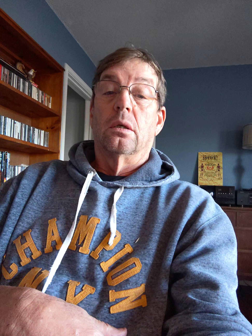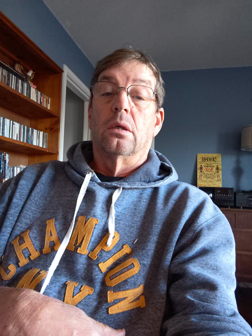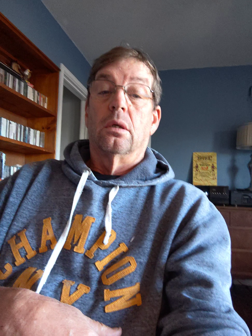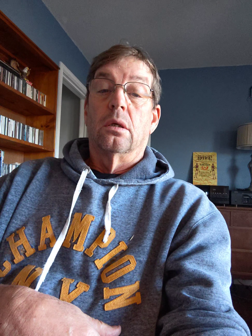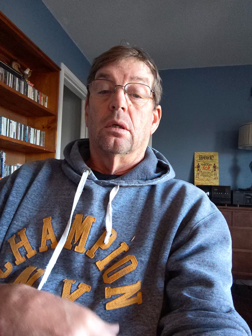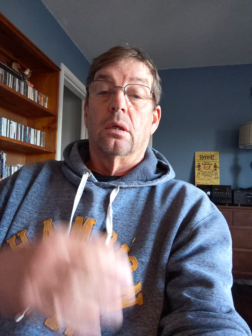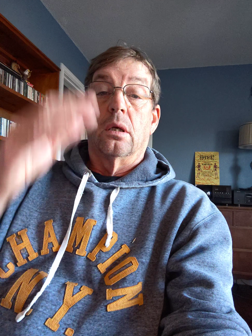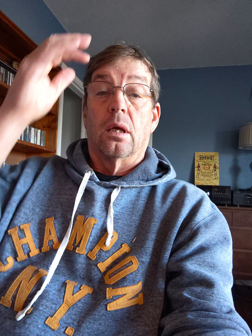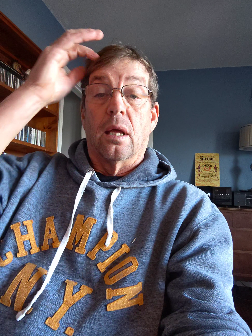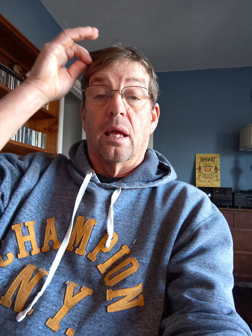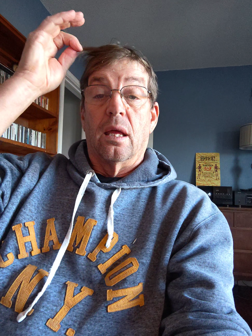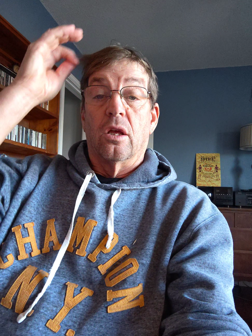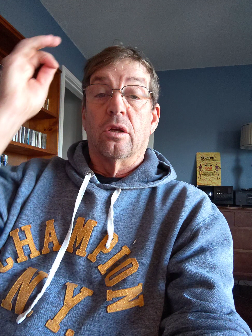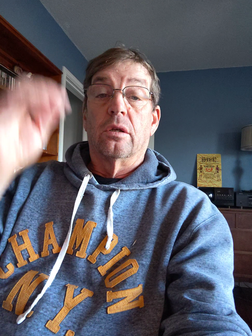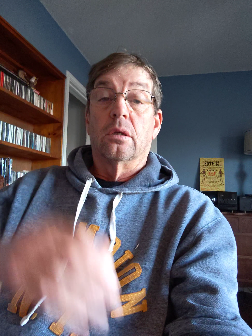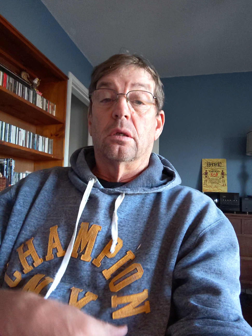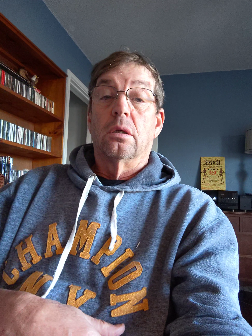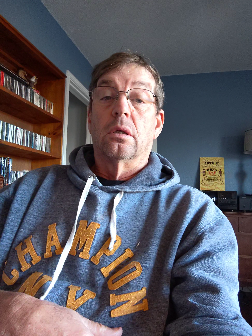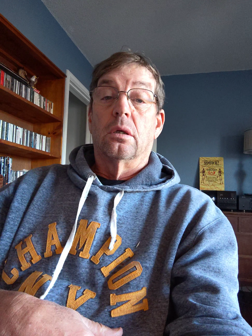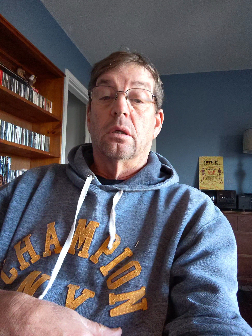hair